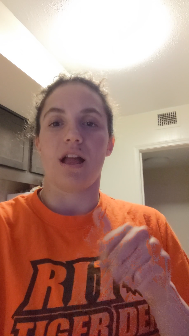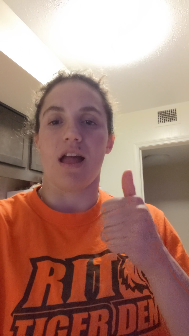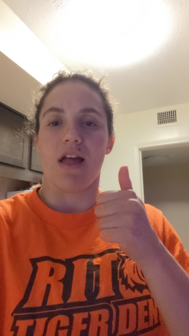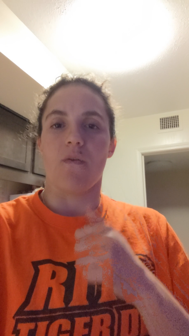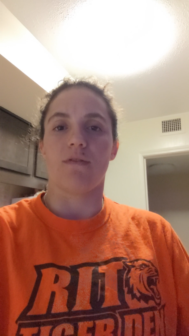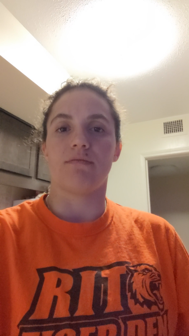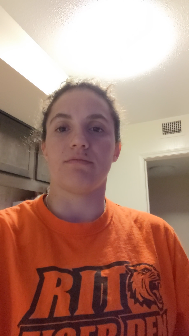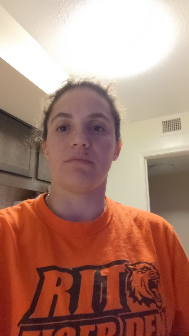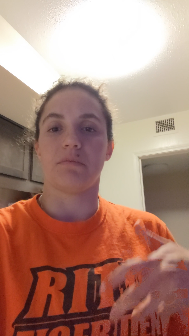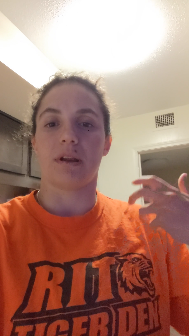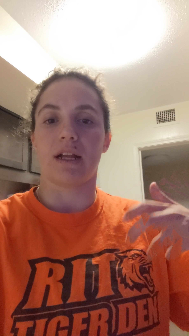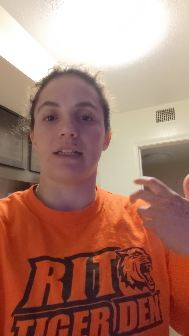monkey